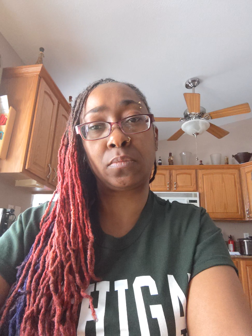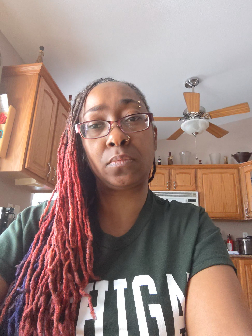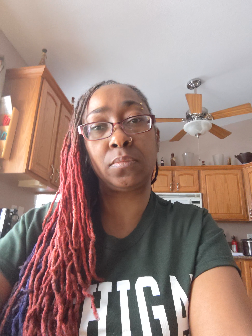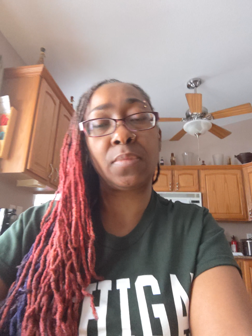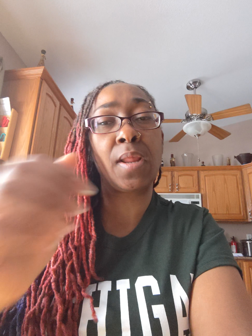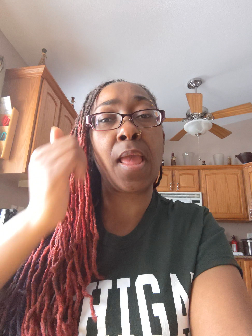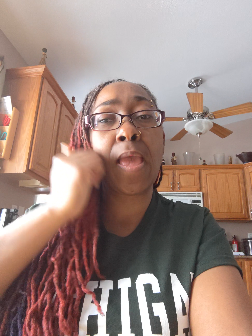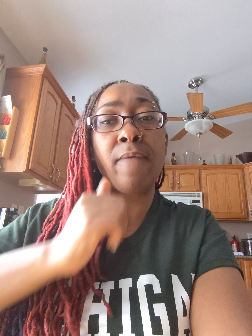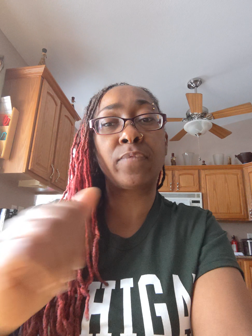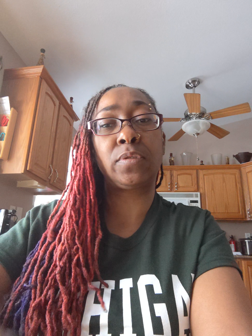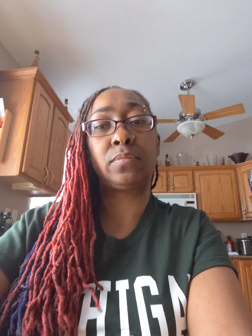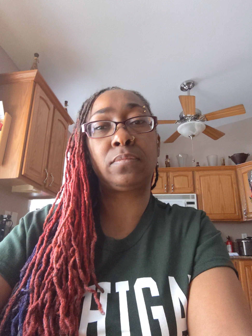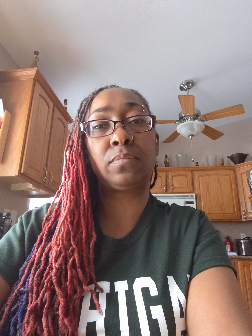every